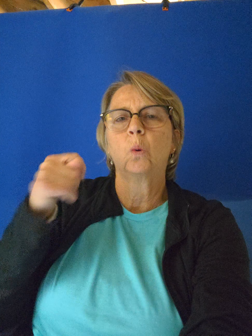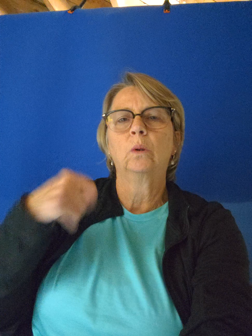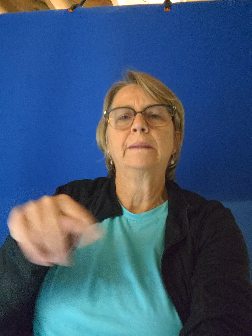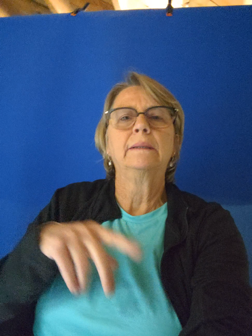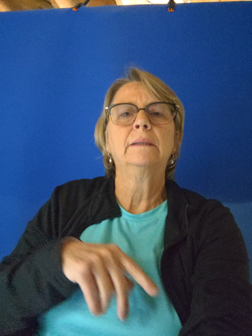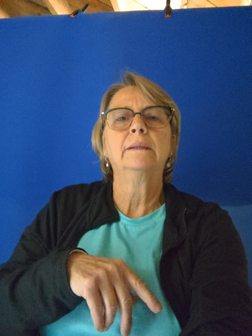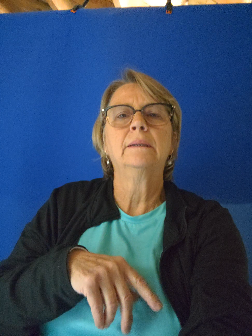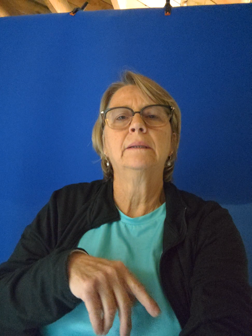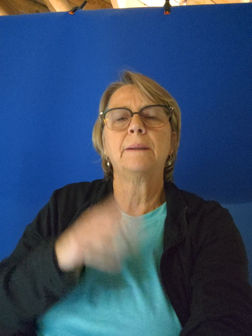toy